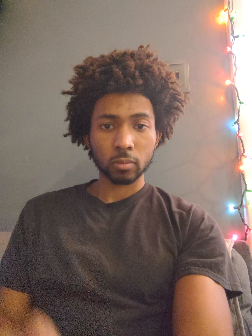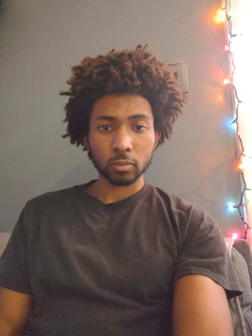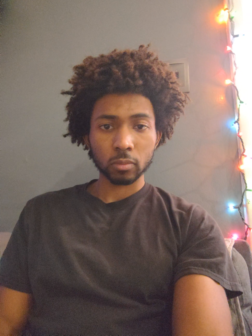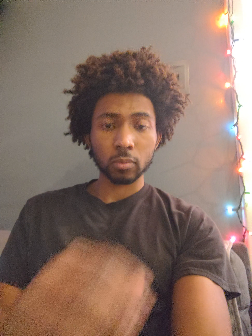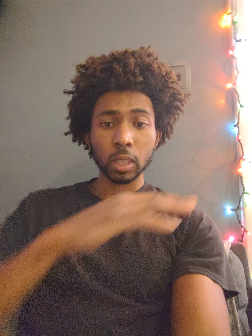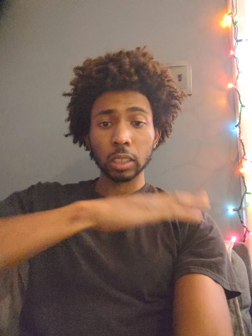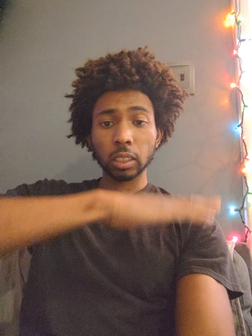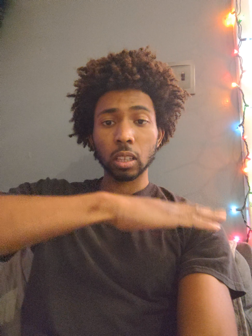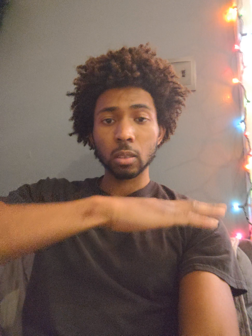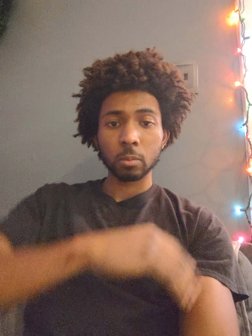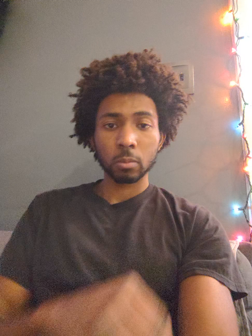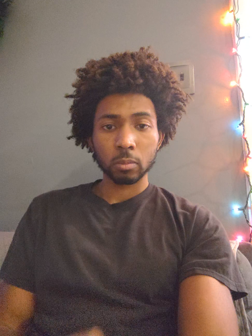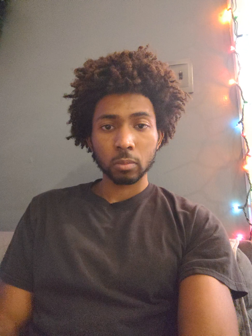table